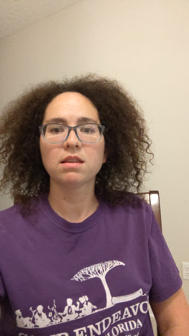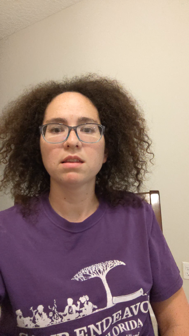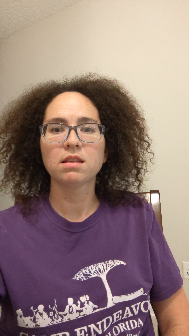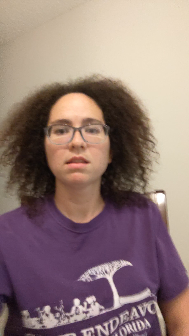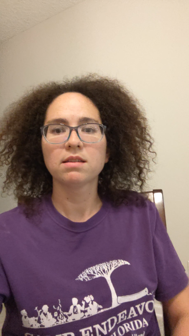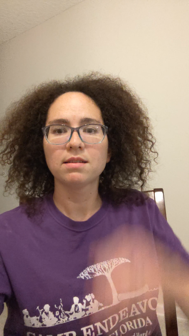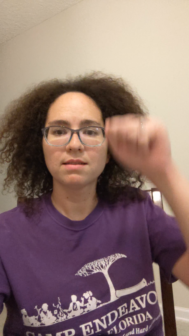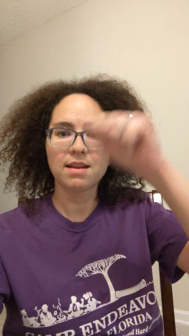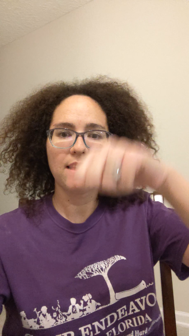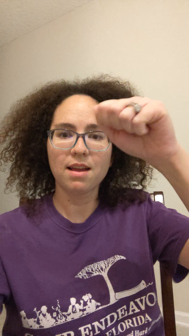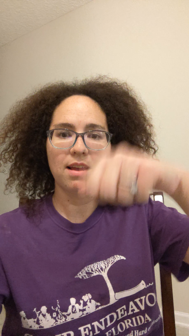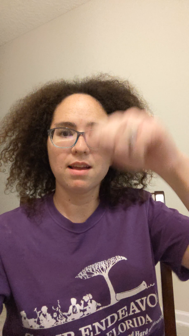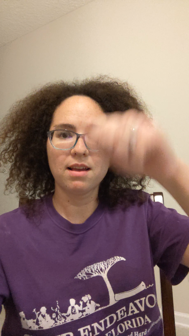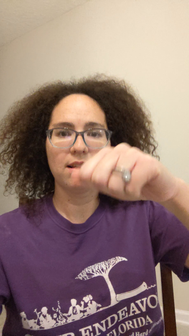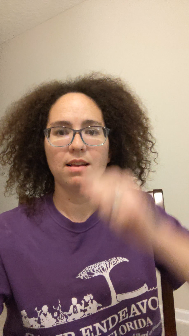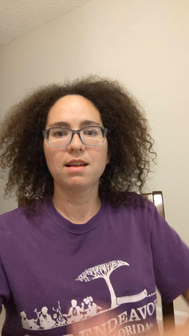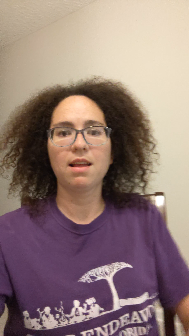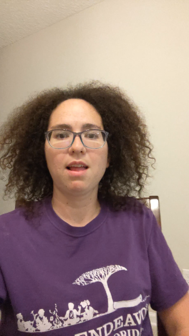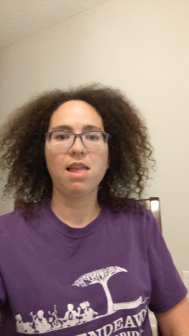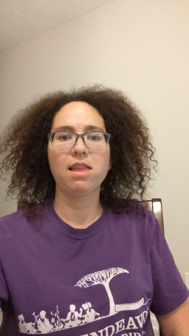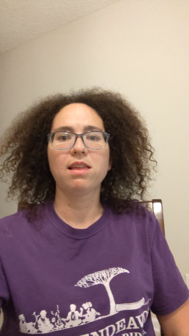rock